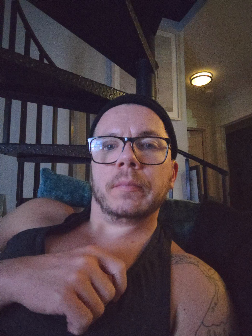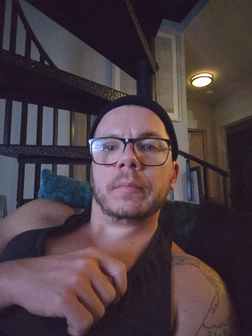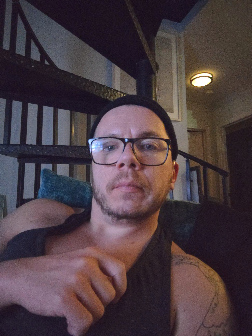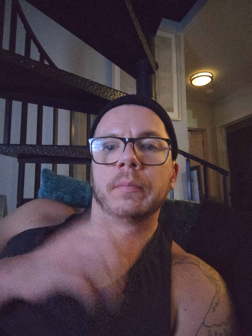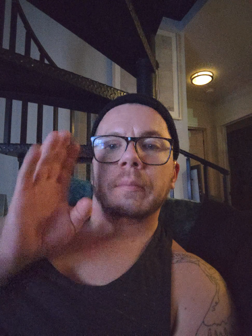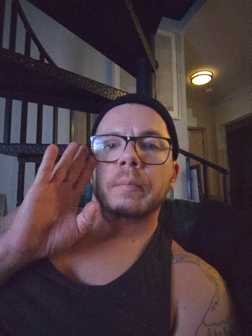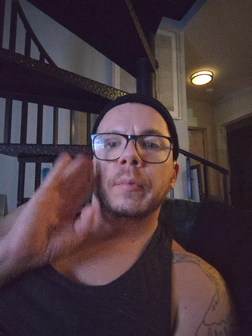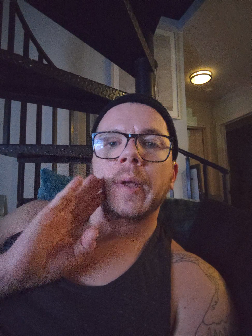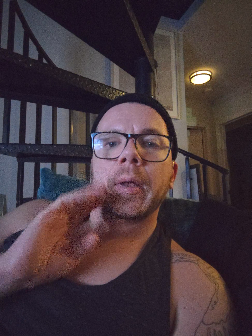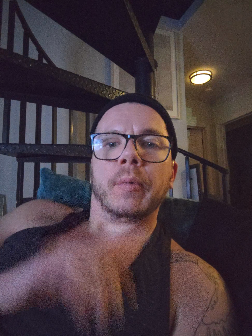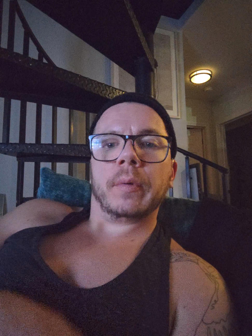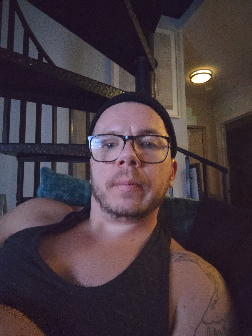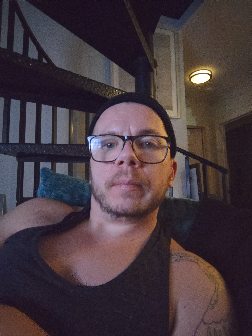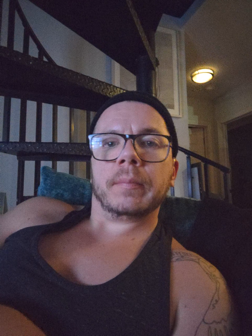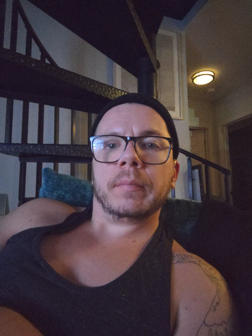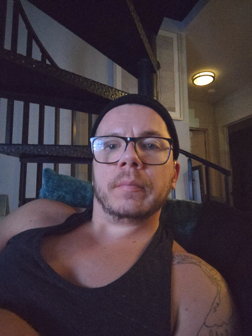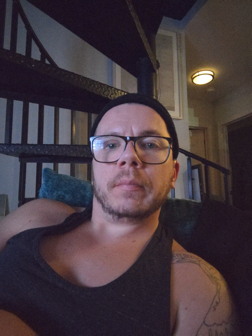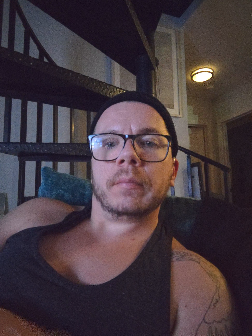brown